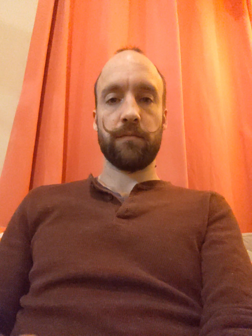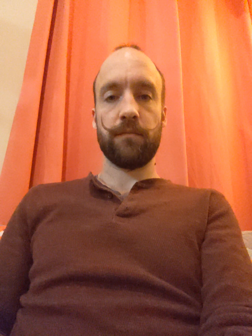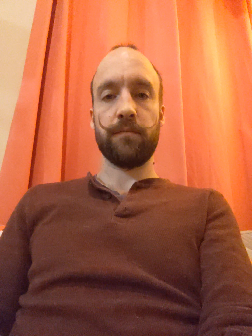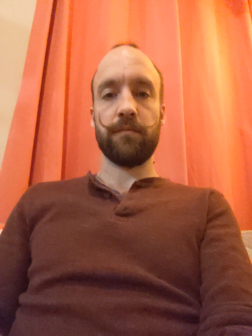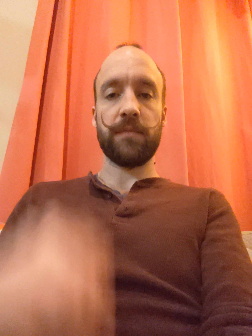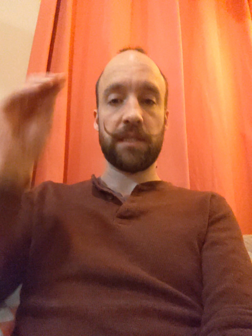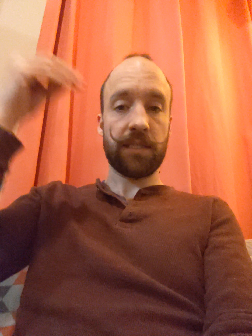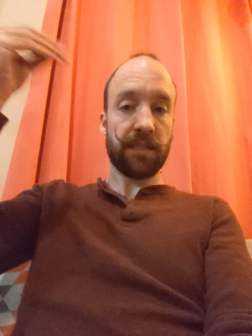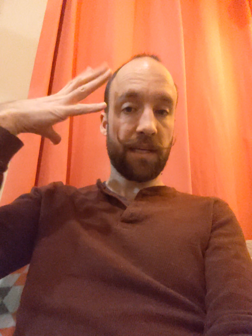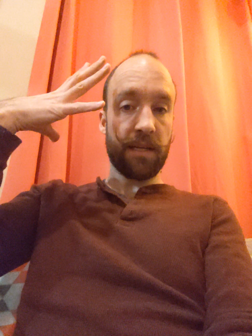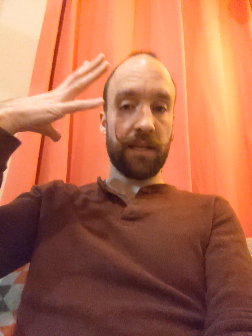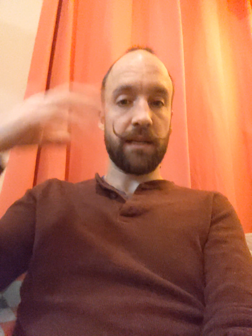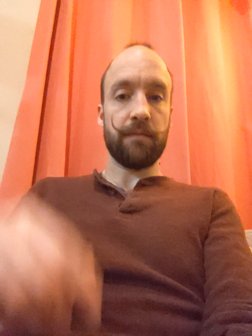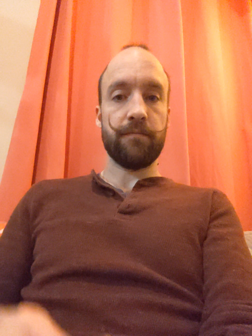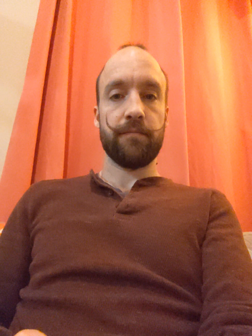sun